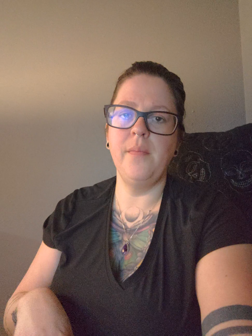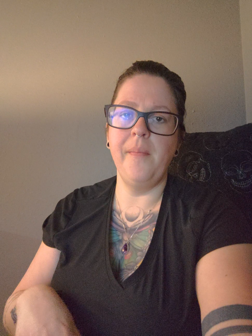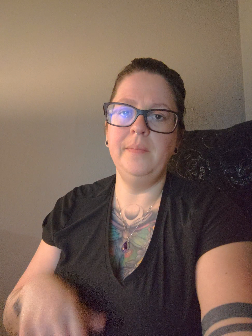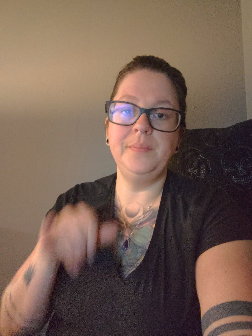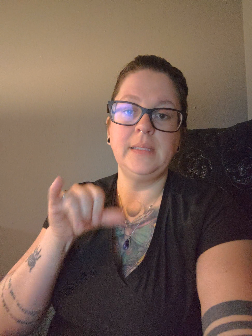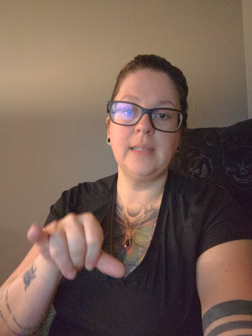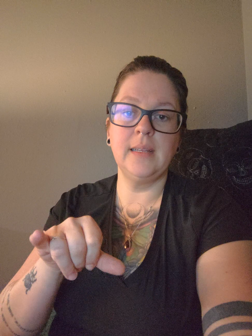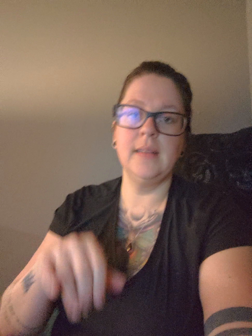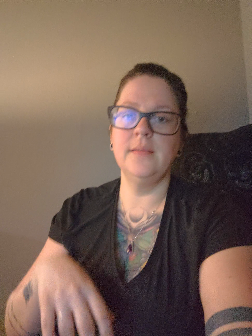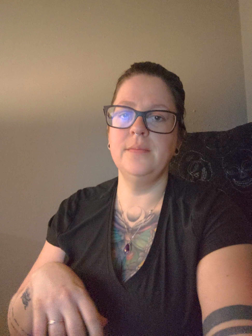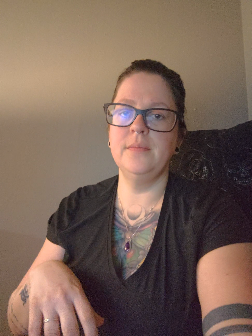stay